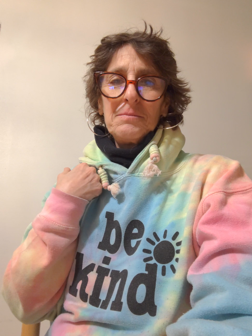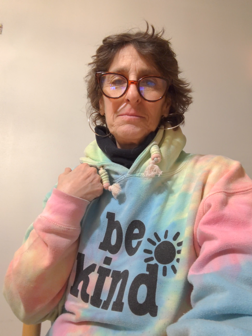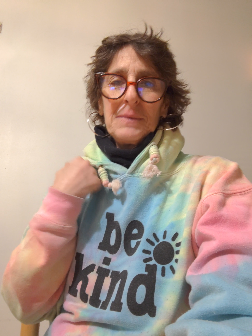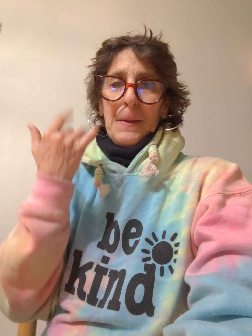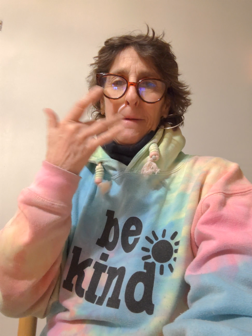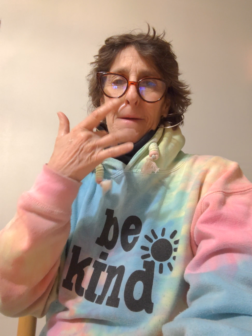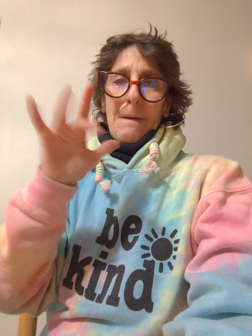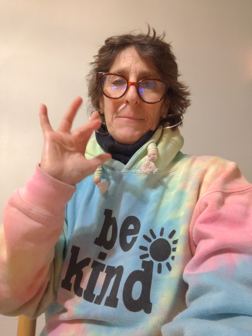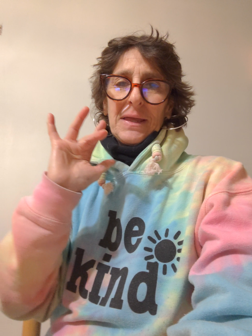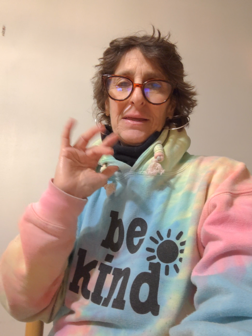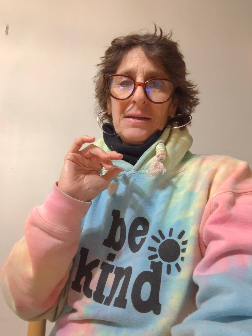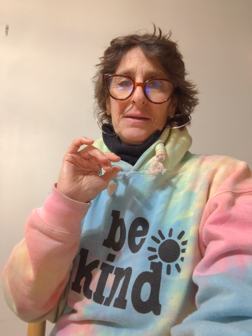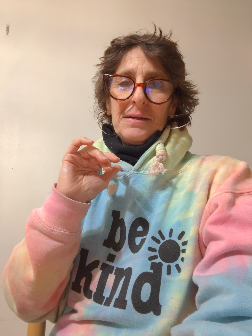empty